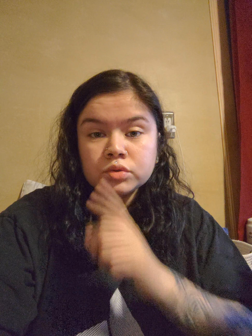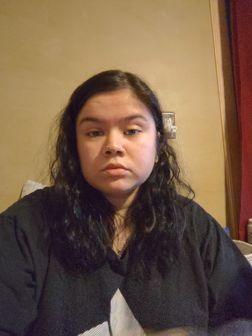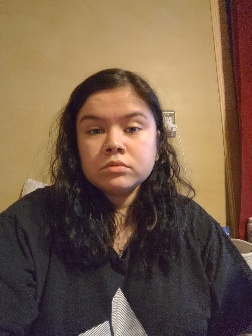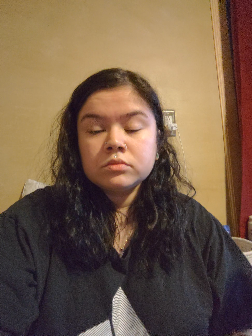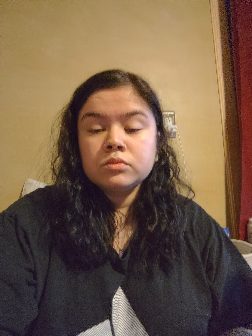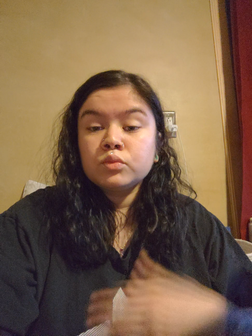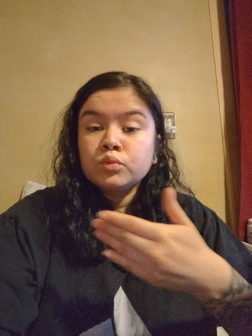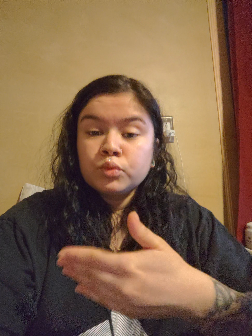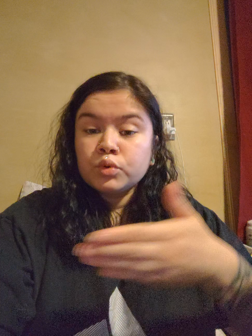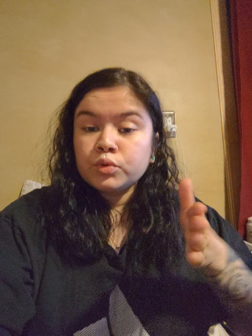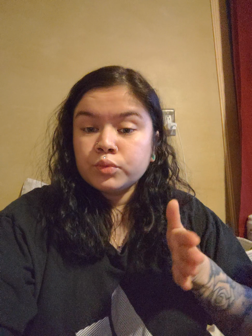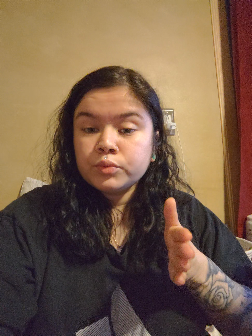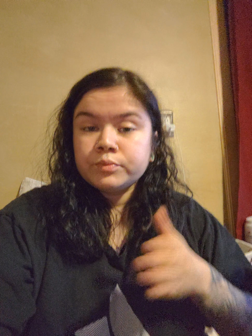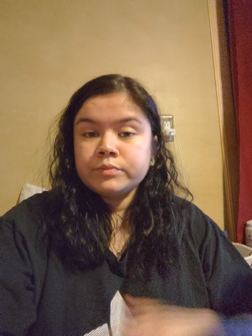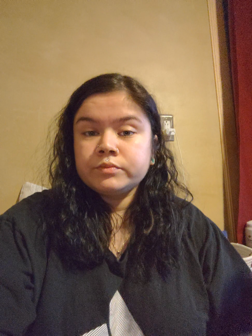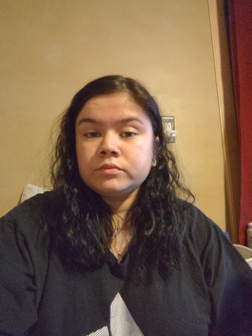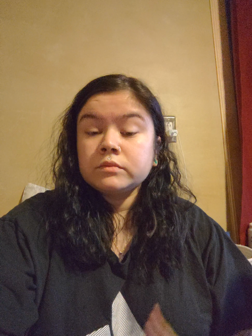room